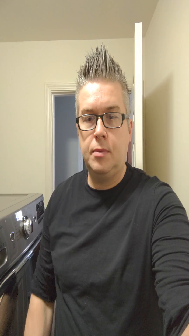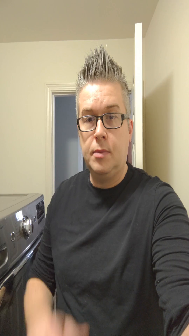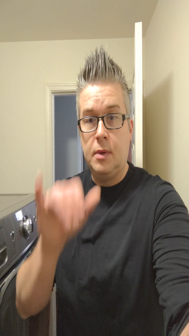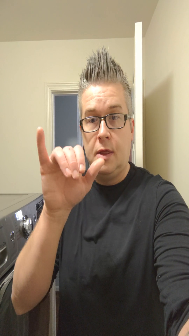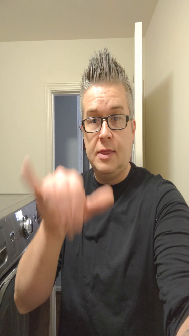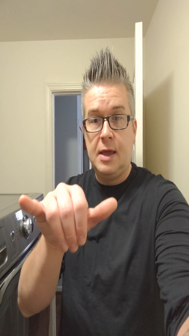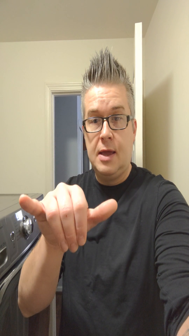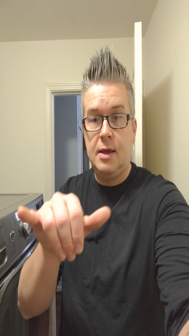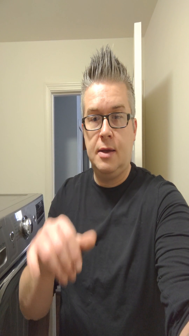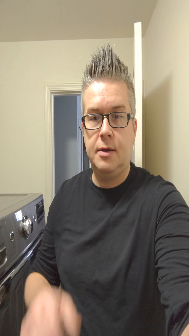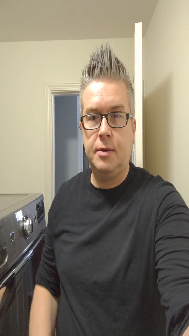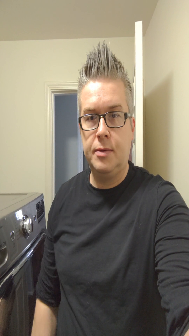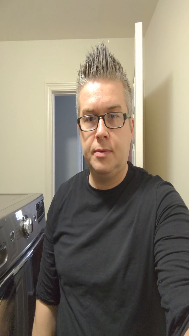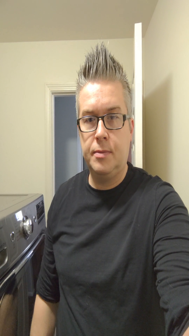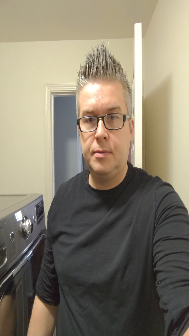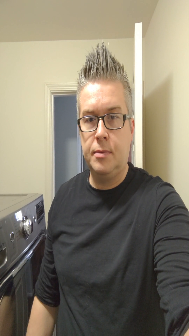that